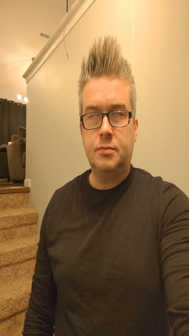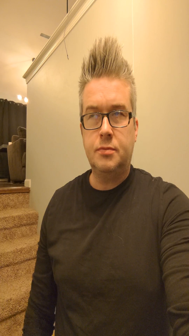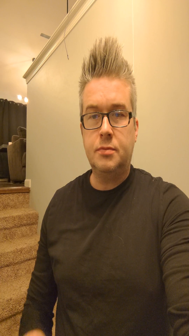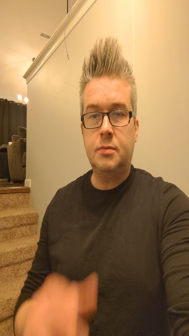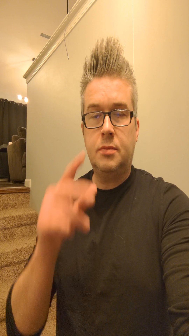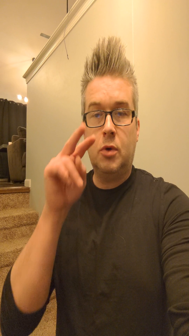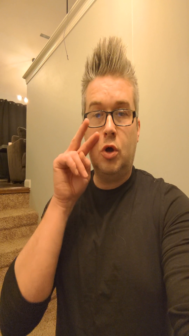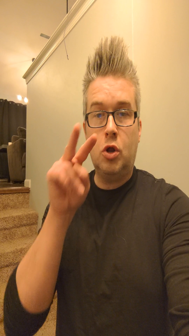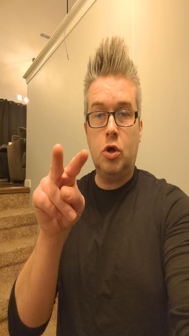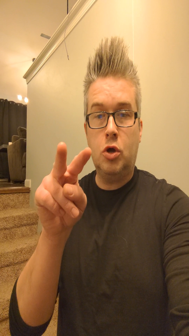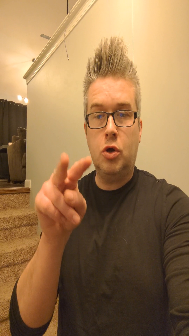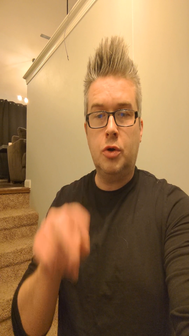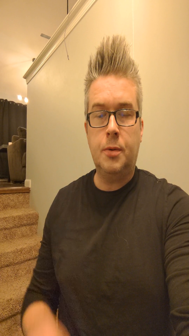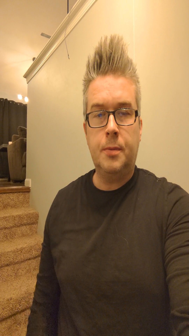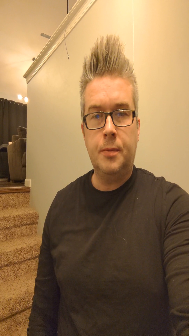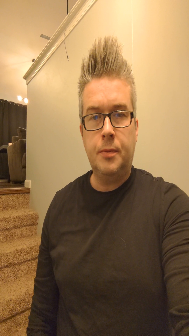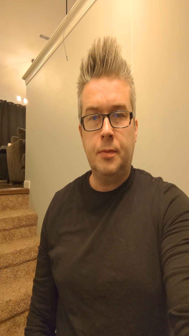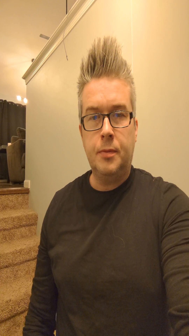look